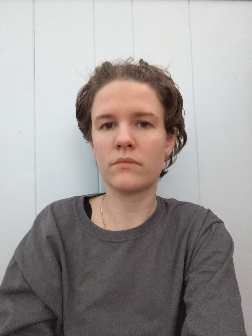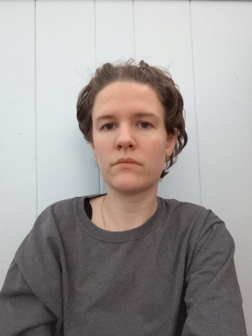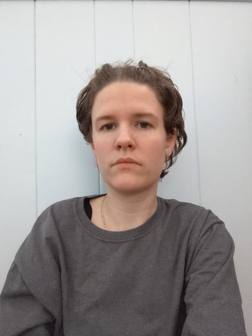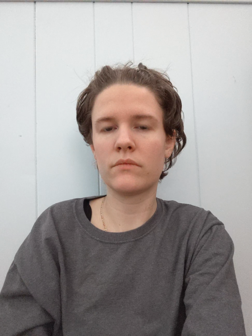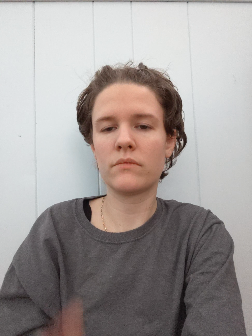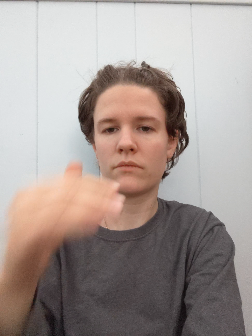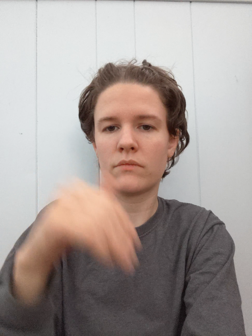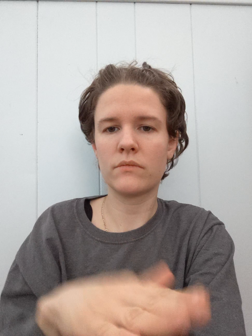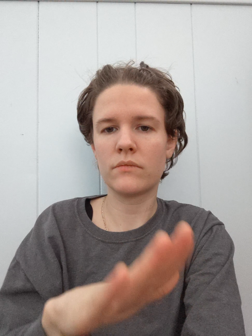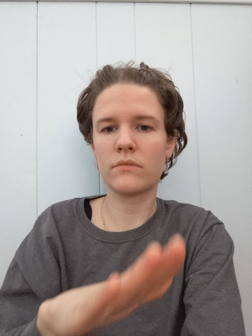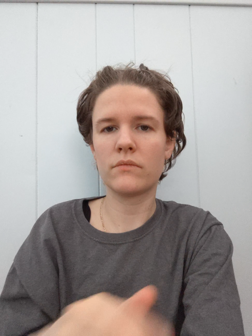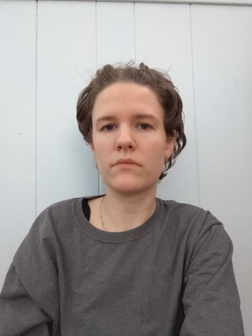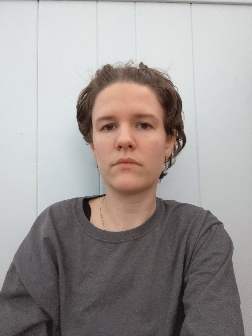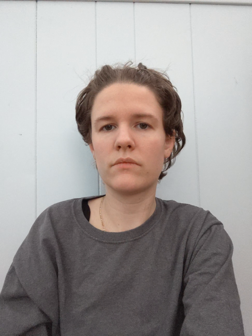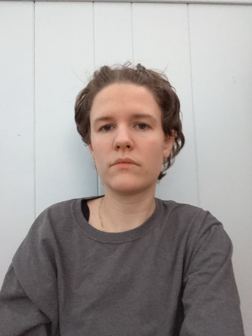into